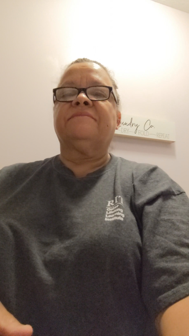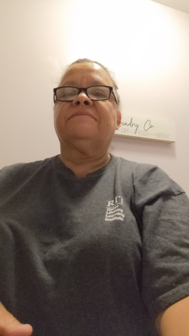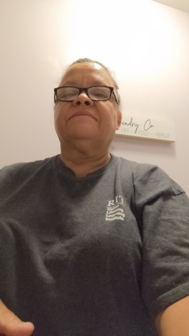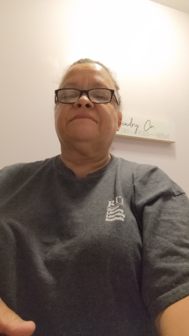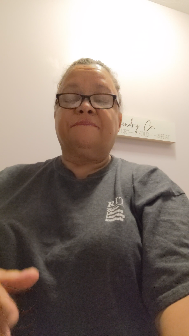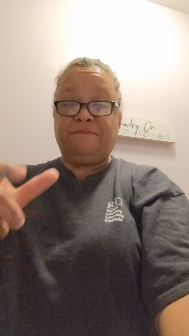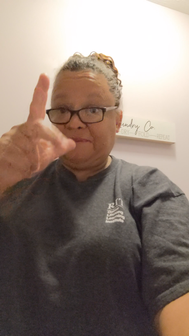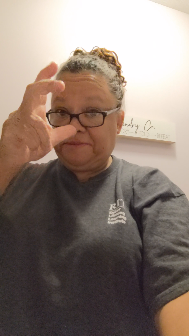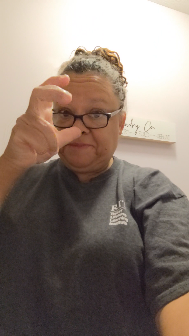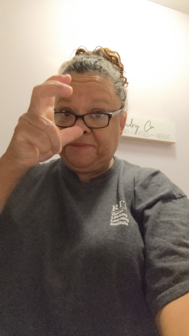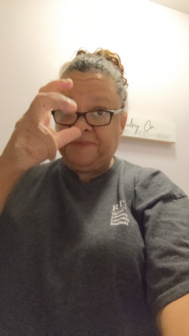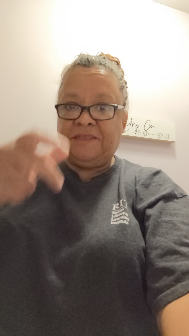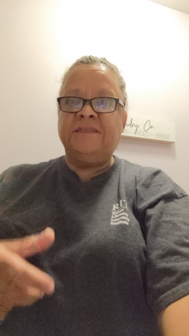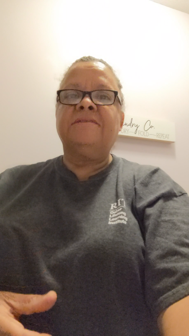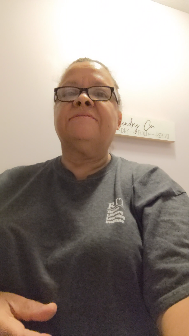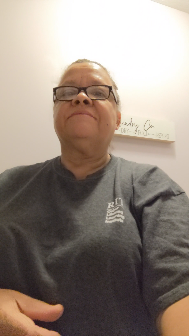ant